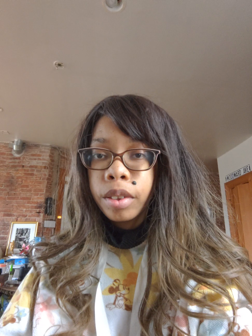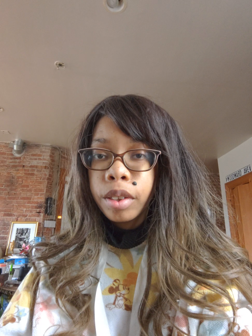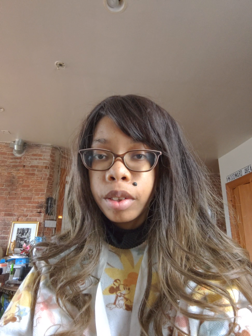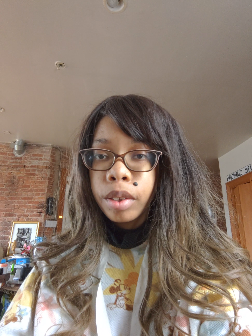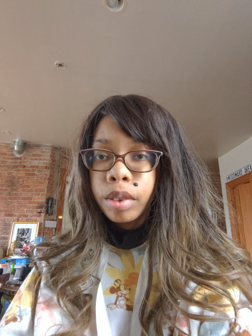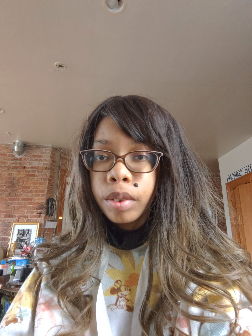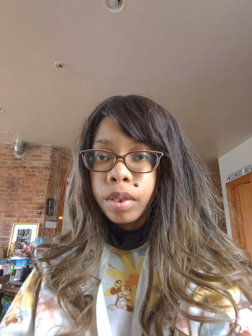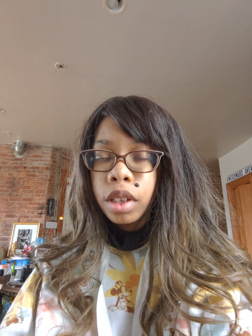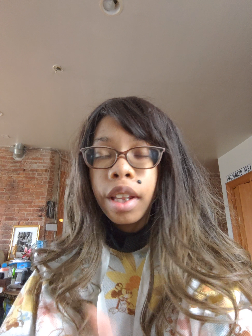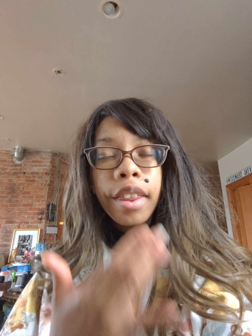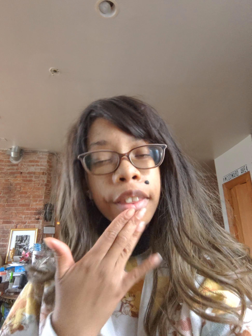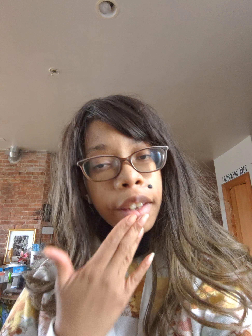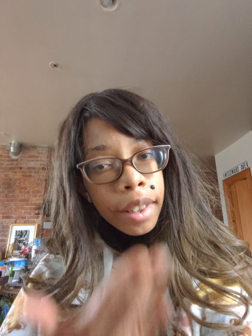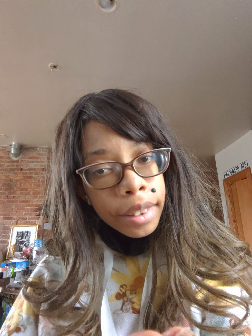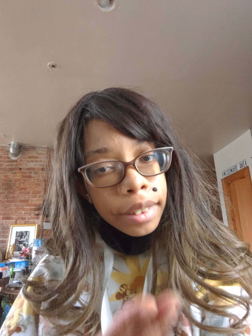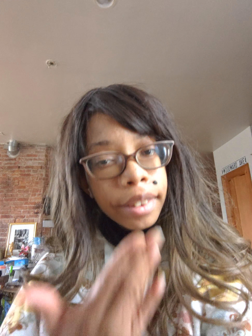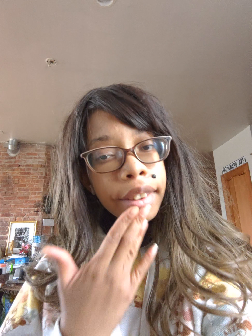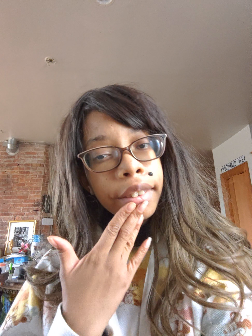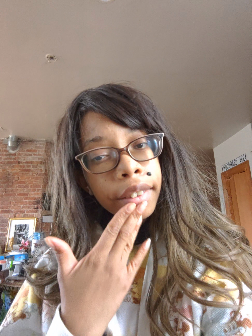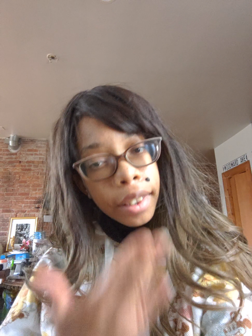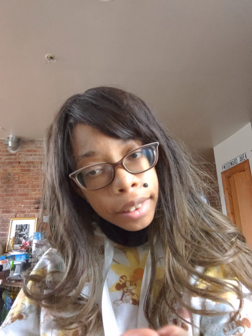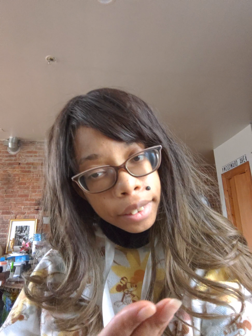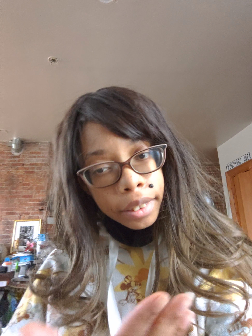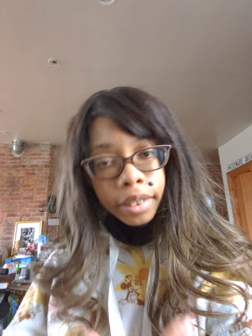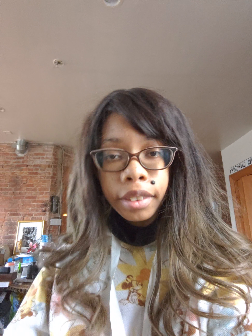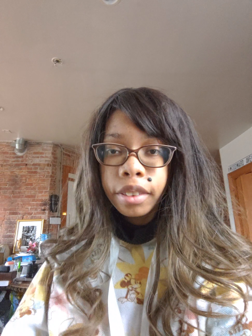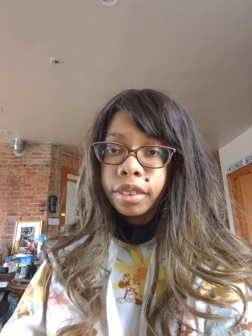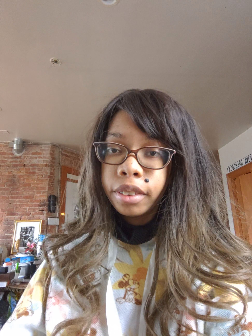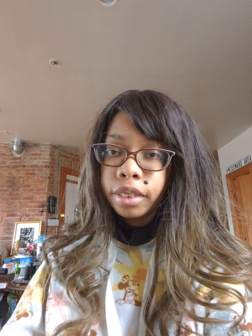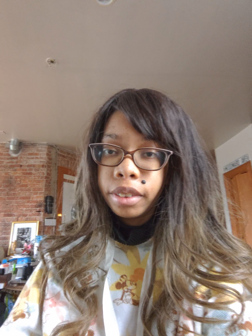thank you